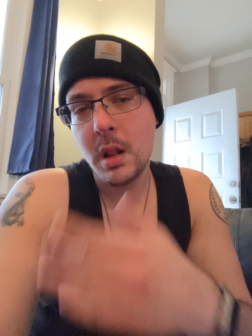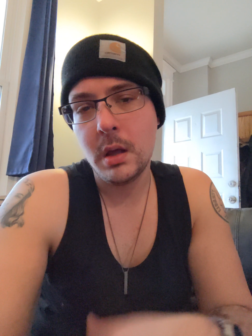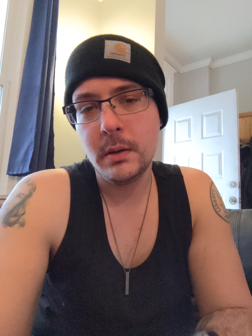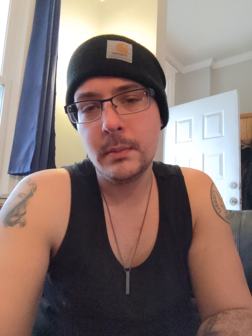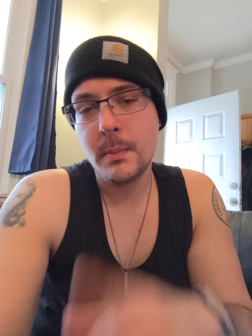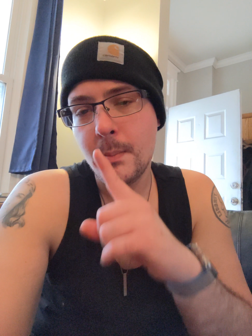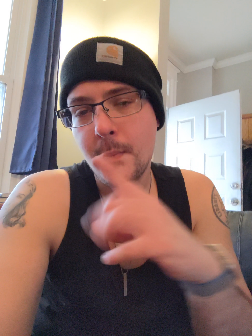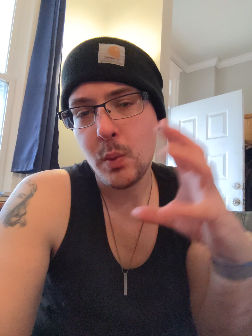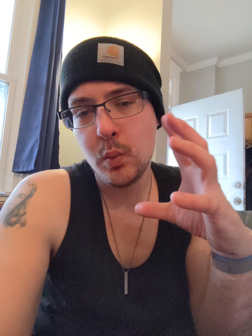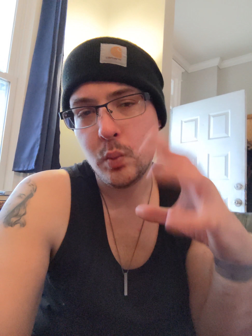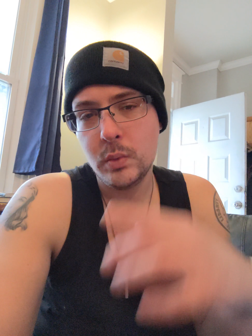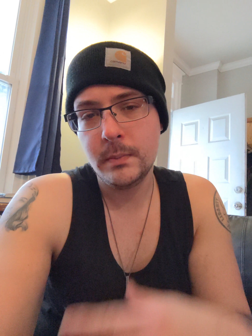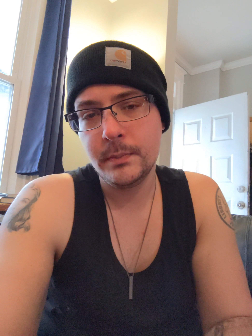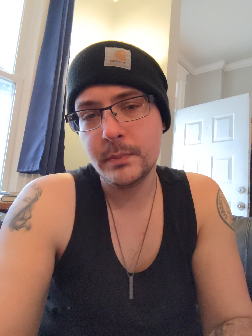balloon